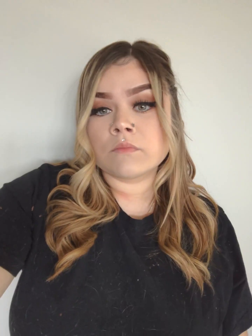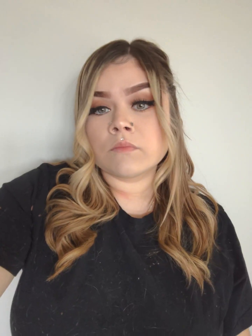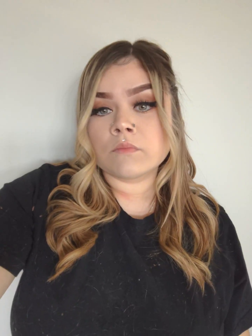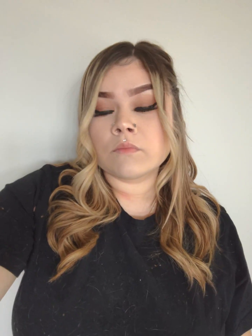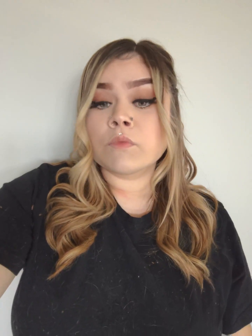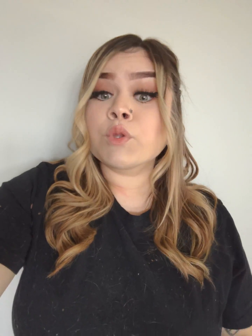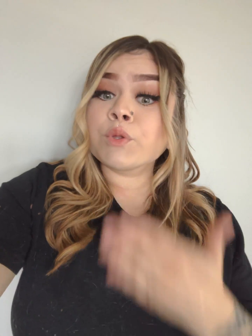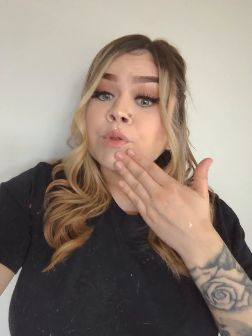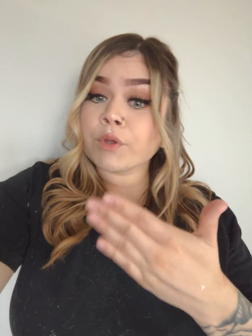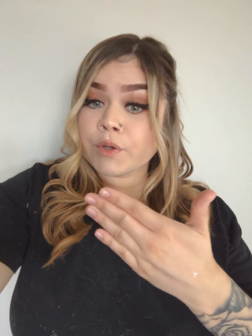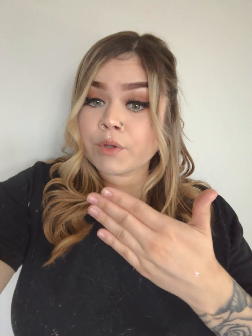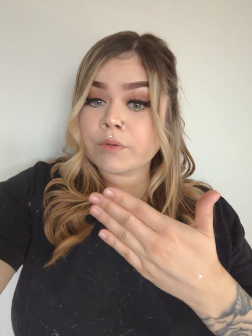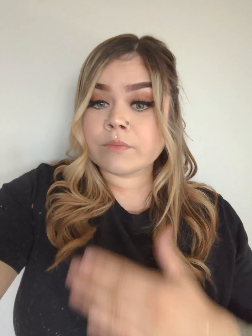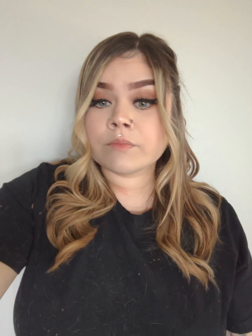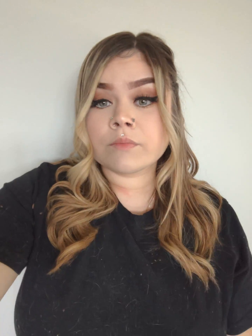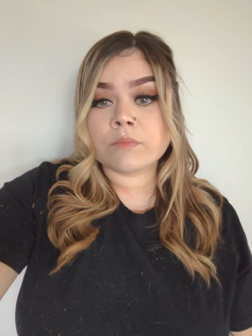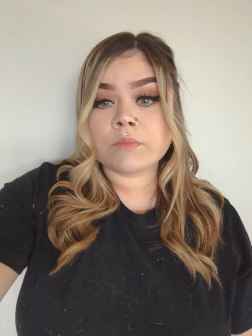good